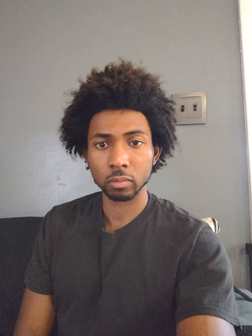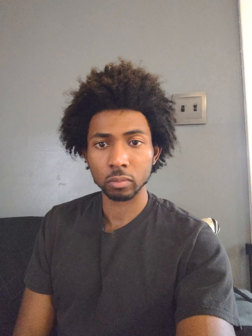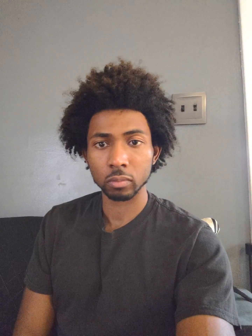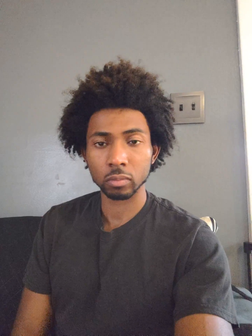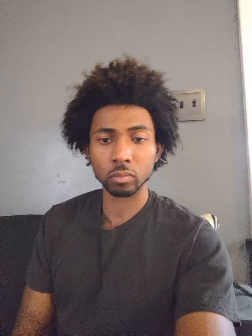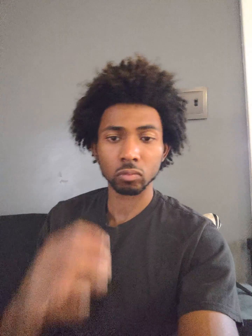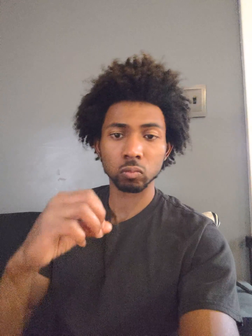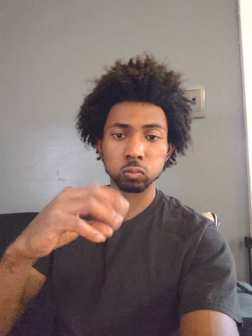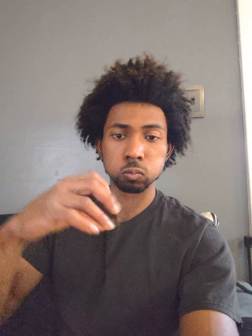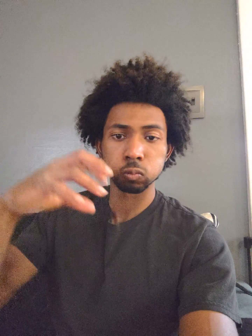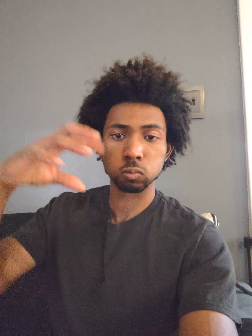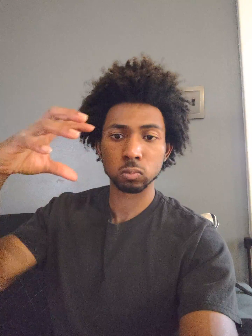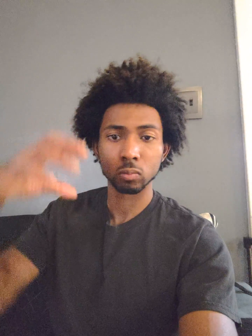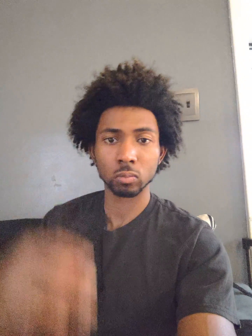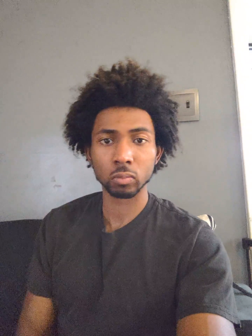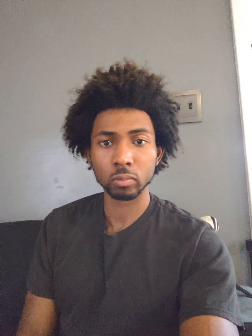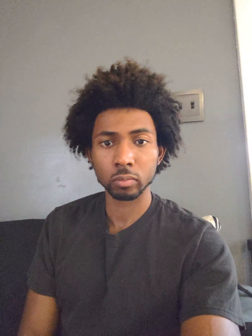bubbles